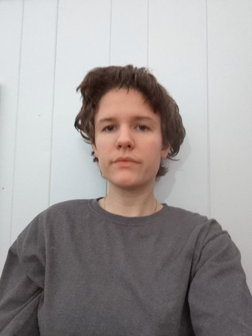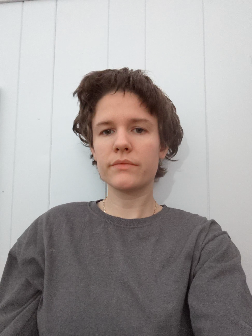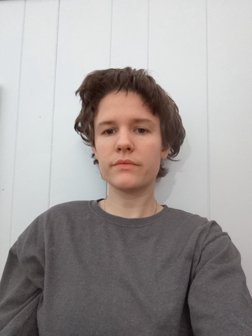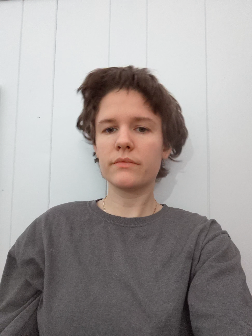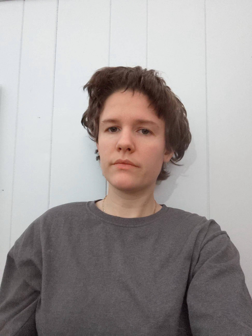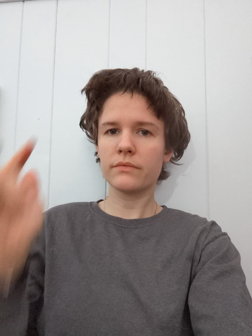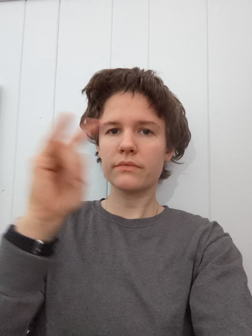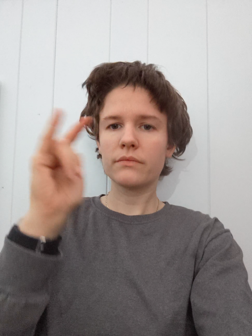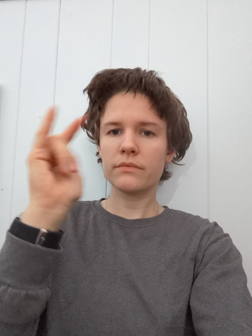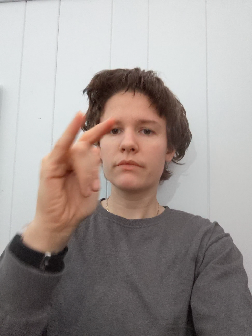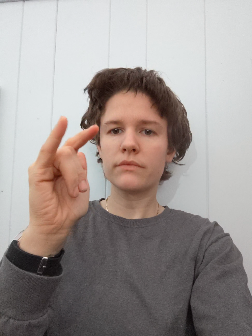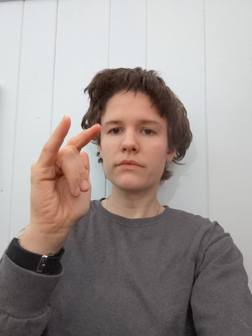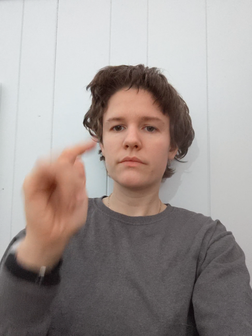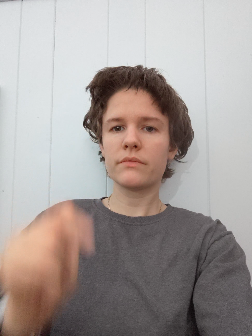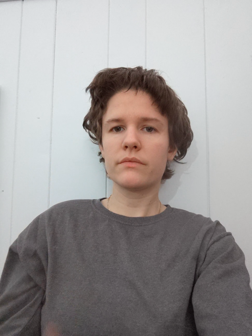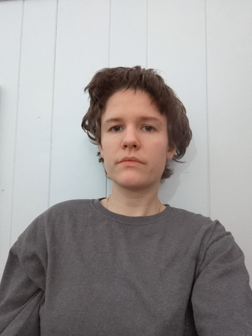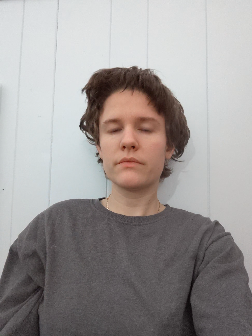airplane